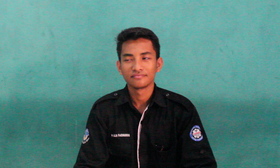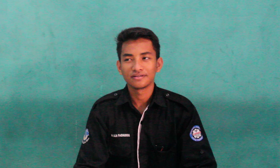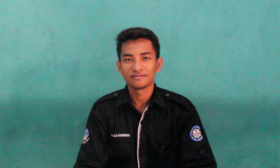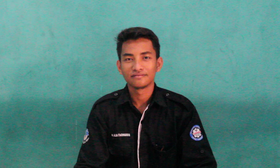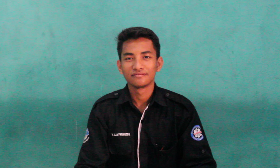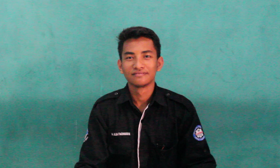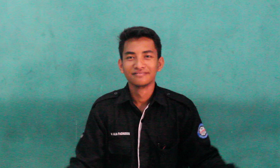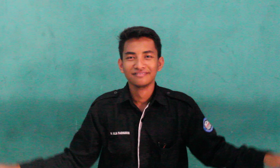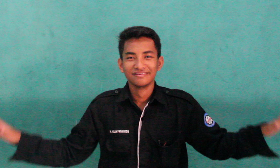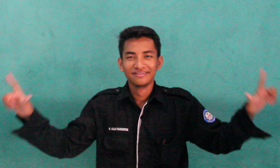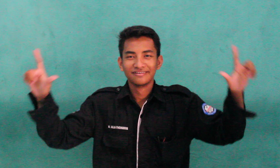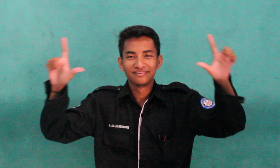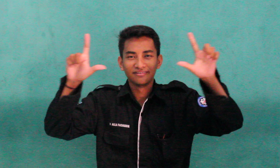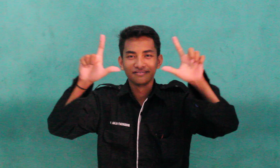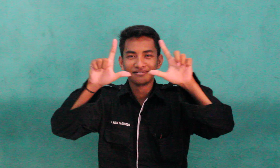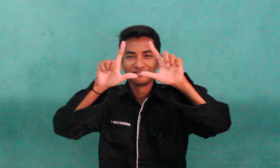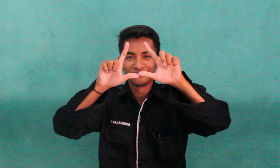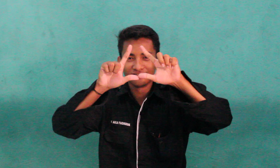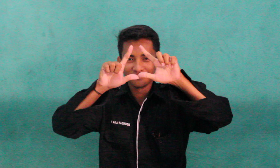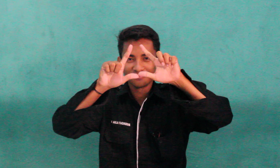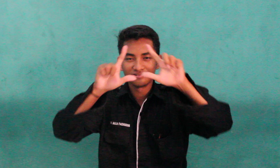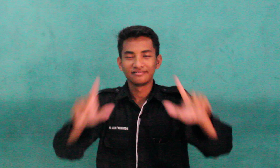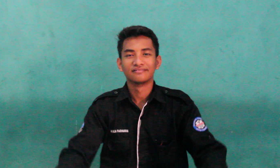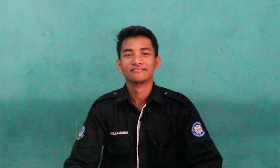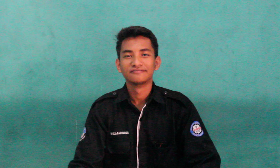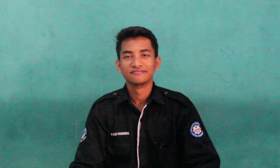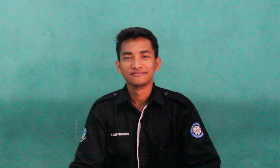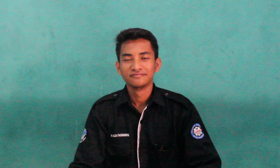A